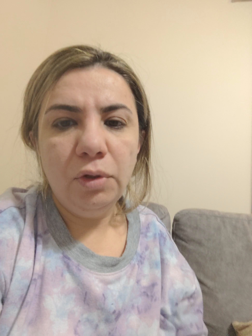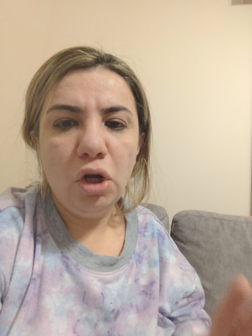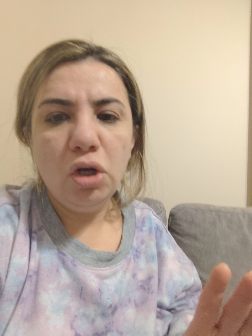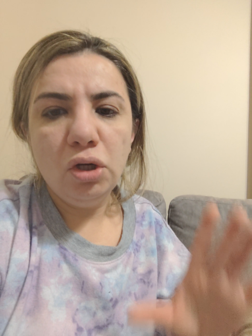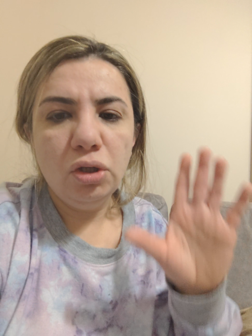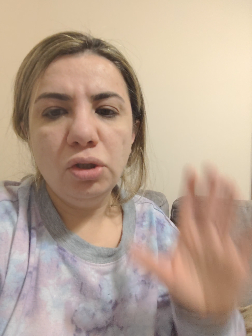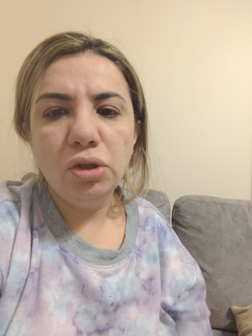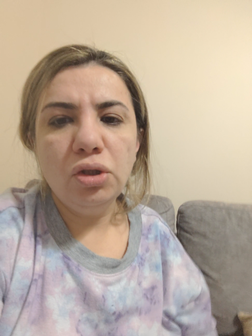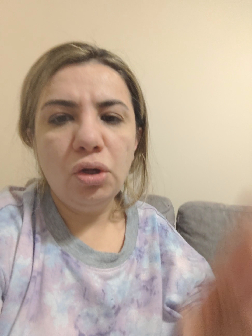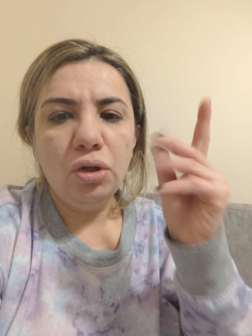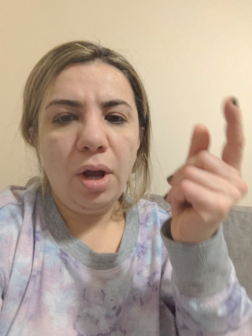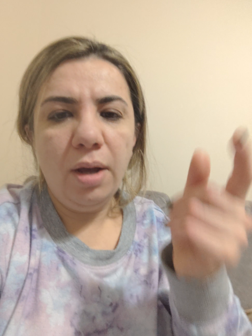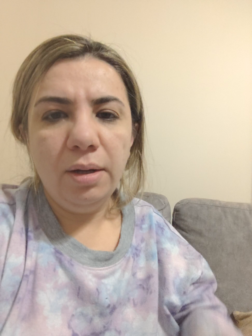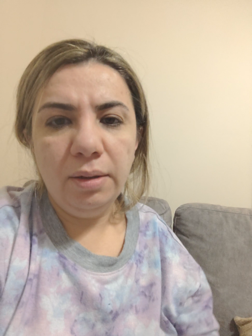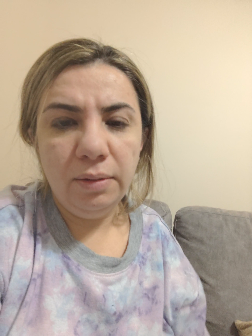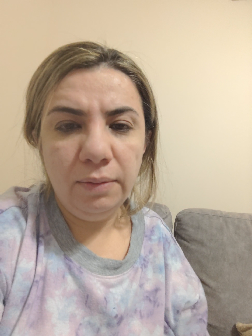dog